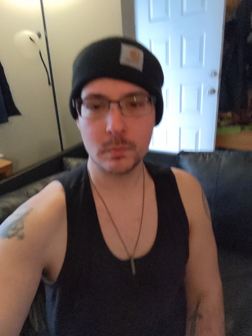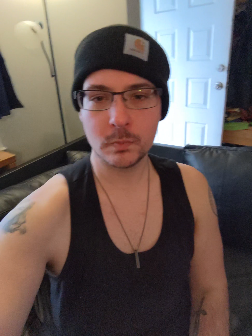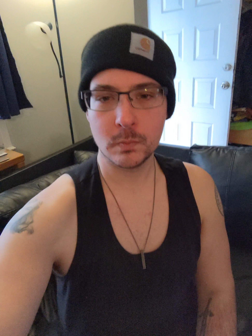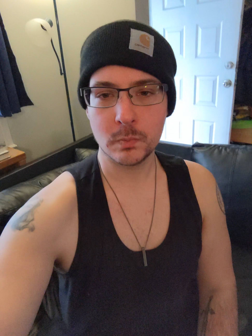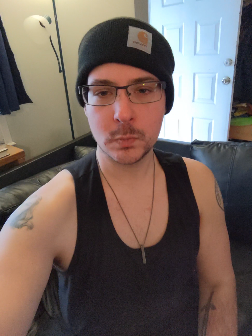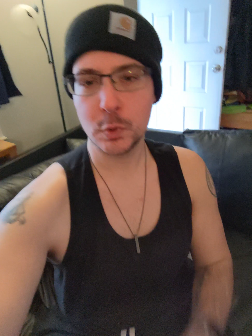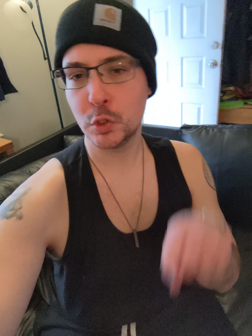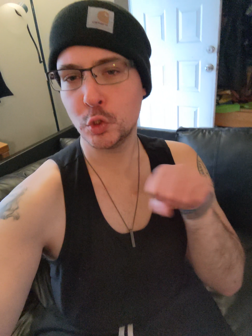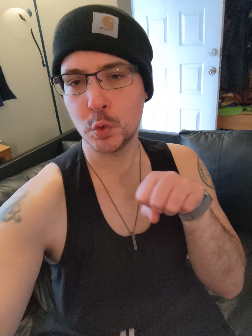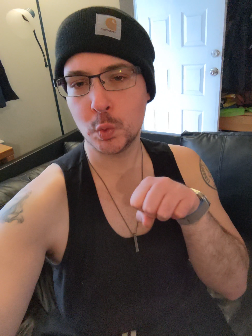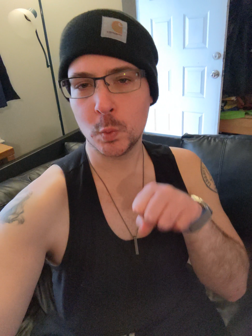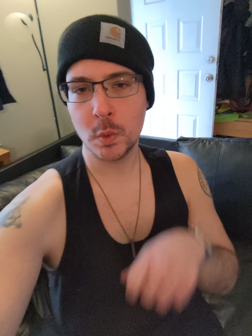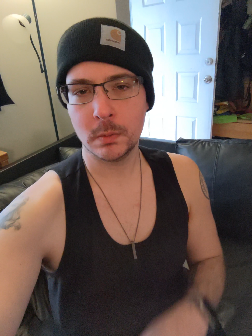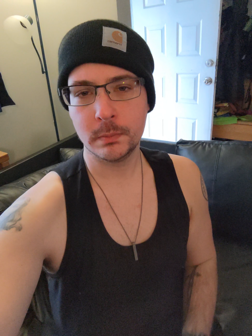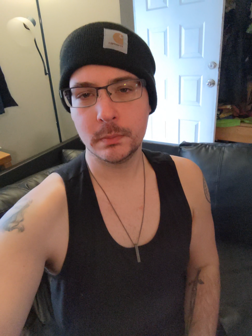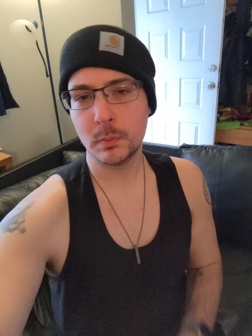shoe